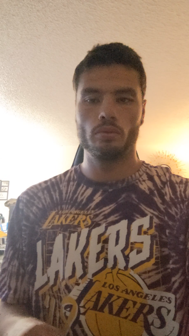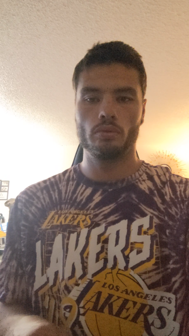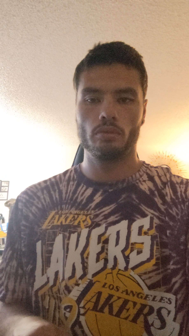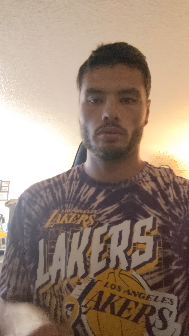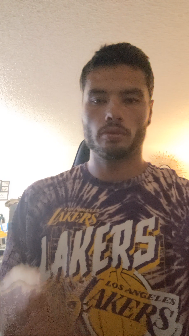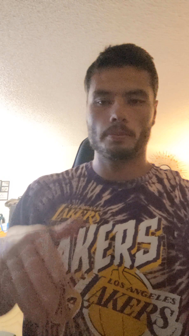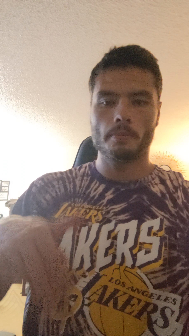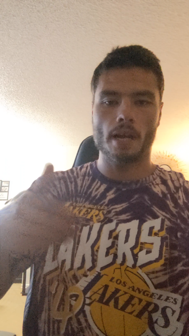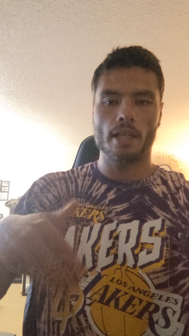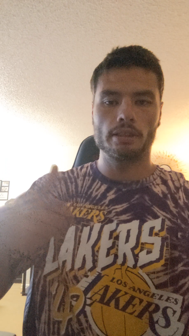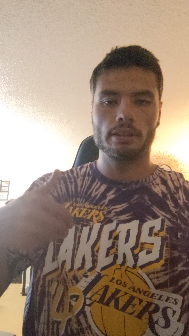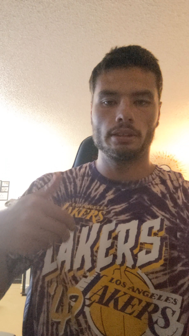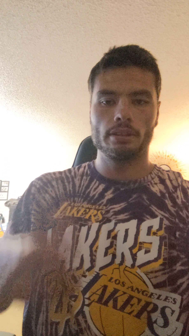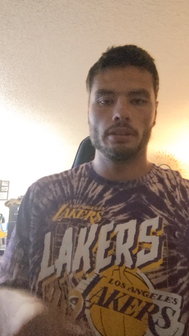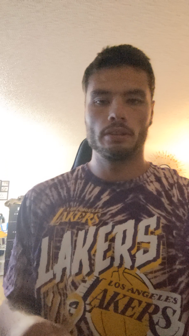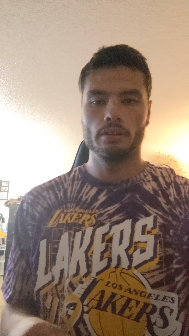pants